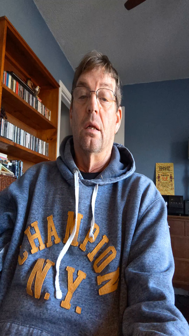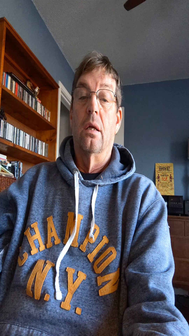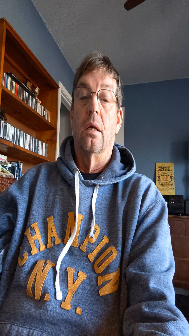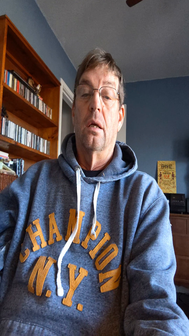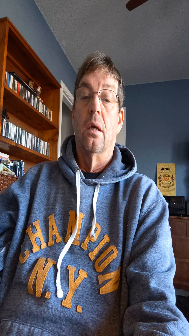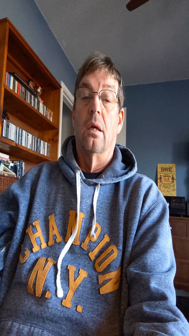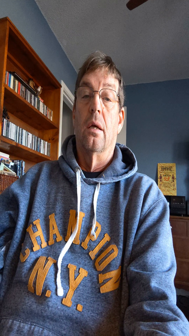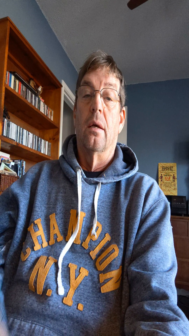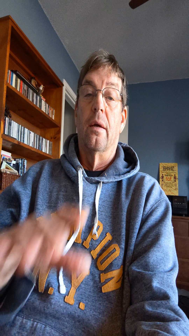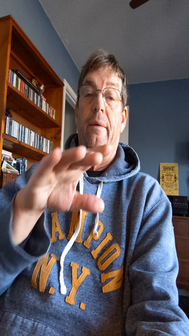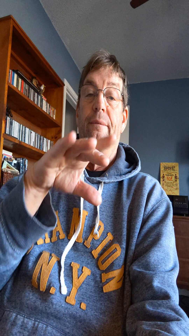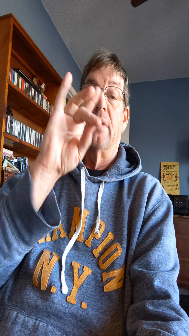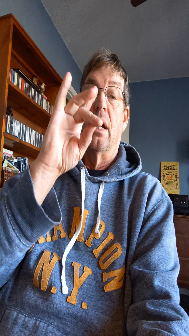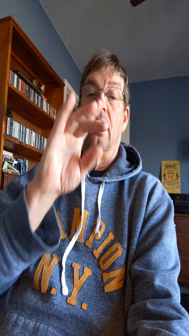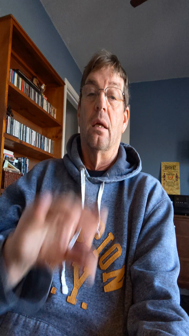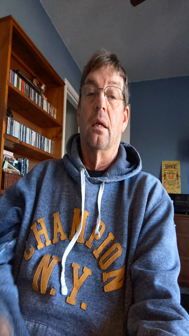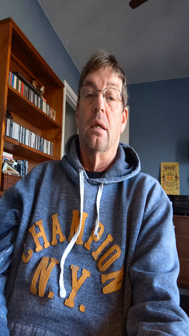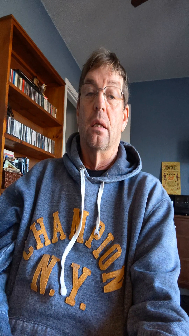find